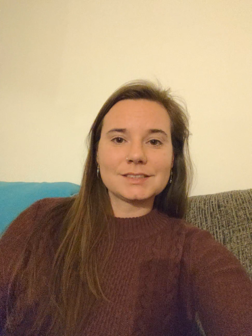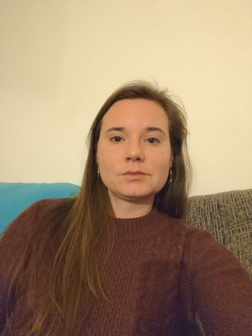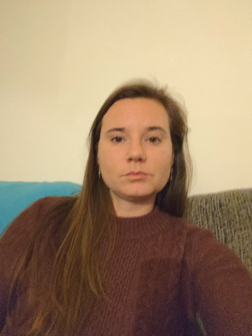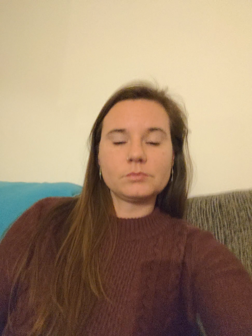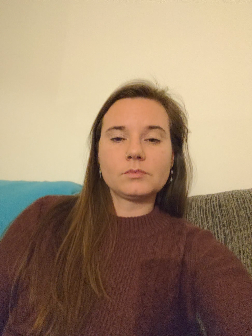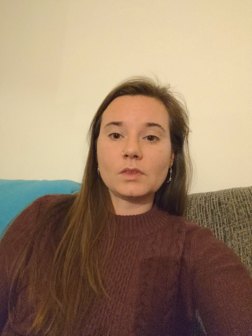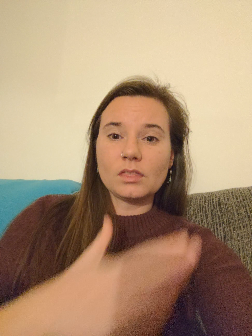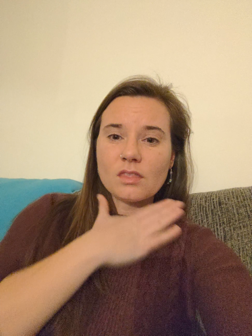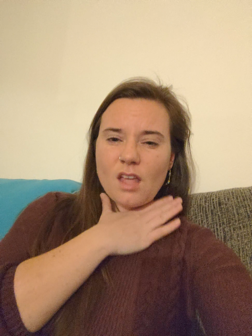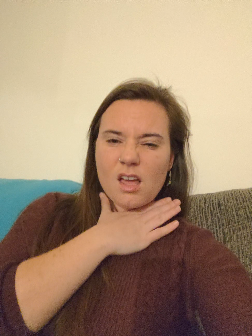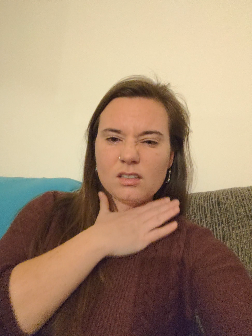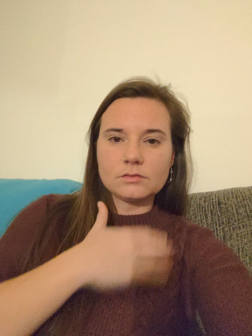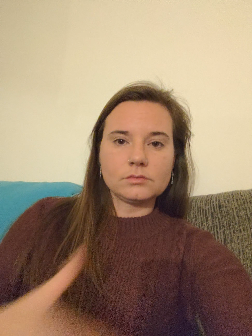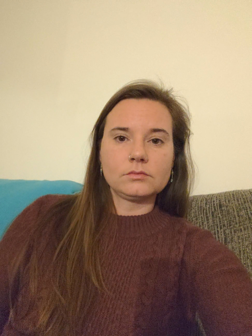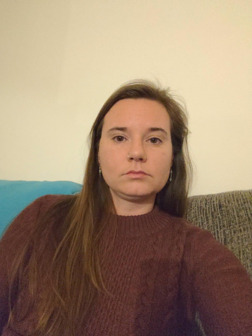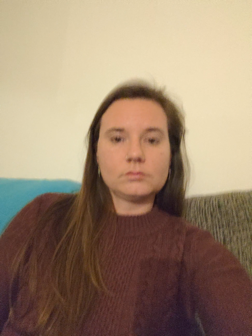yucky